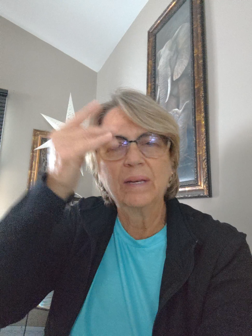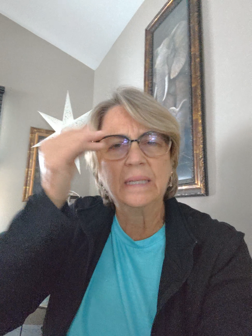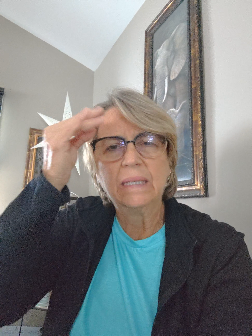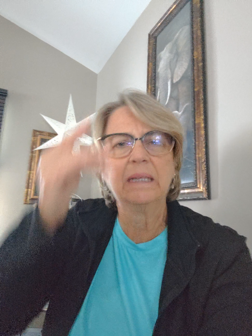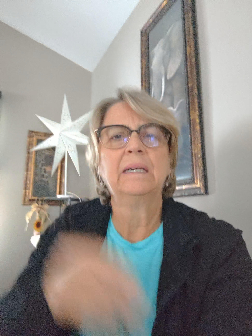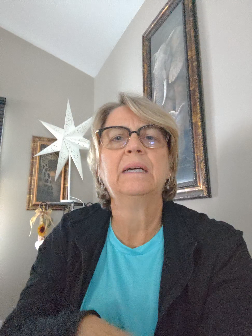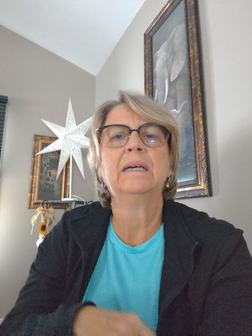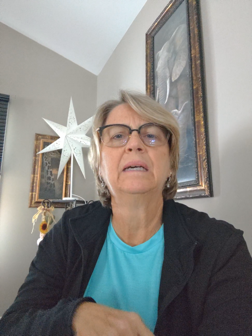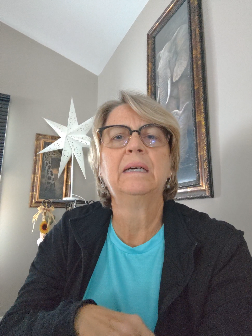think